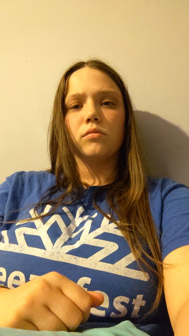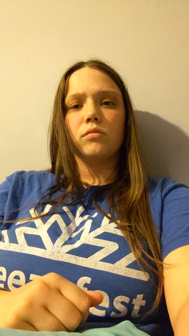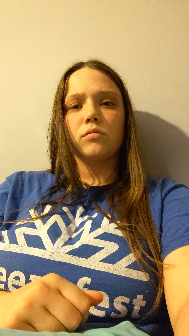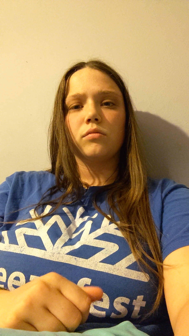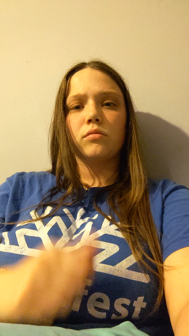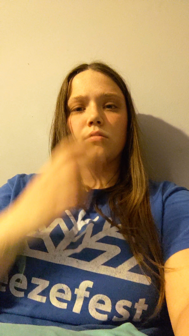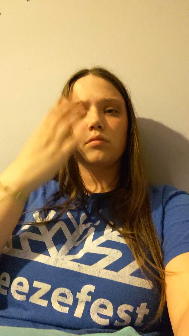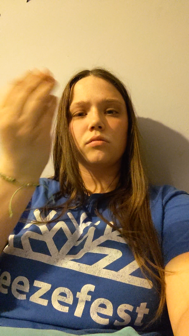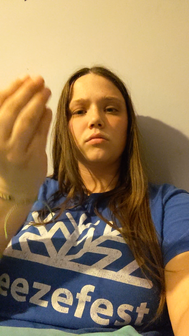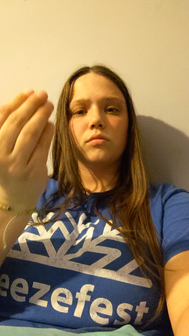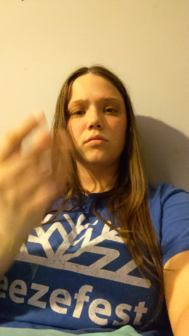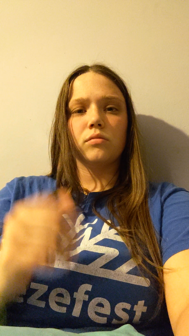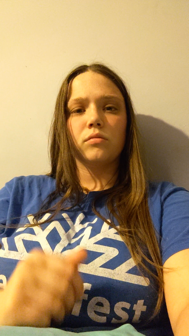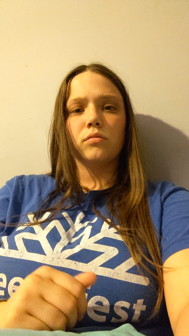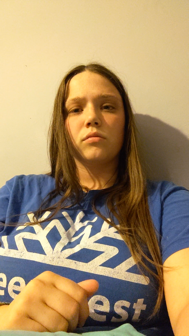going to